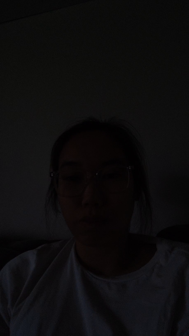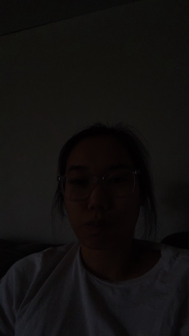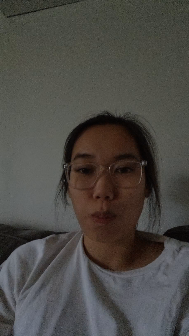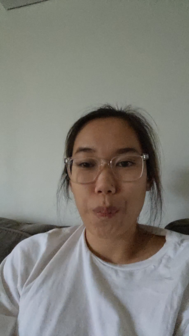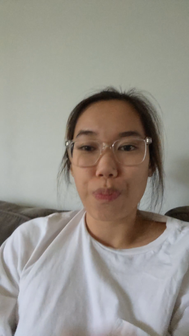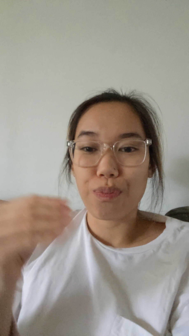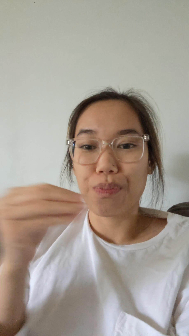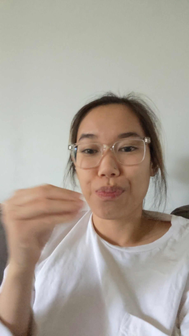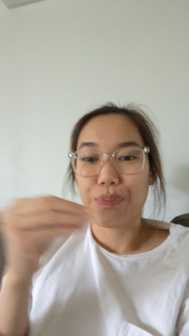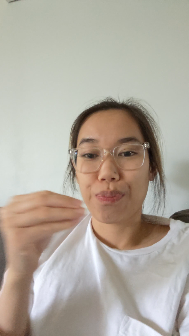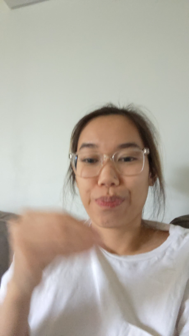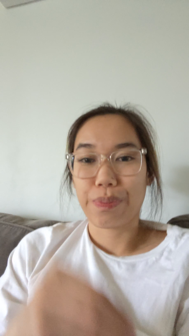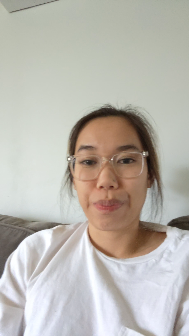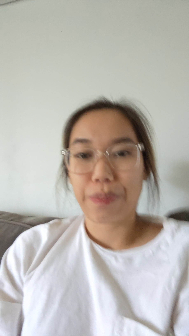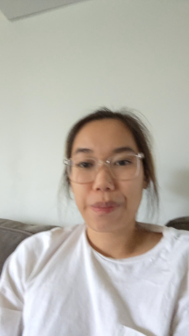more